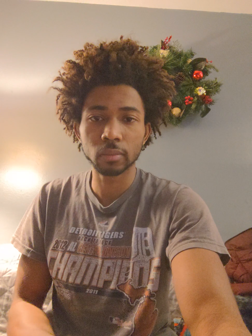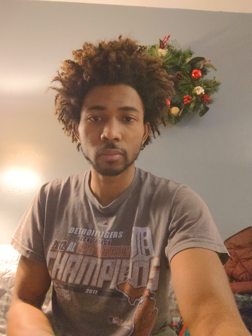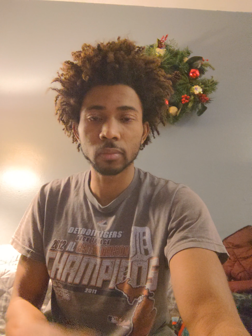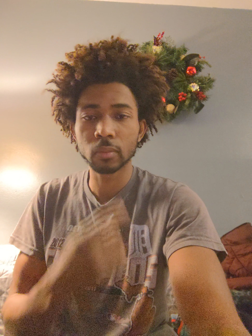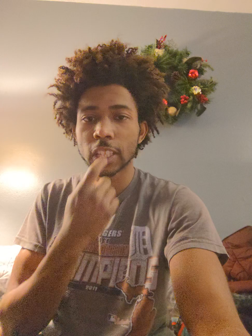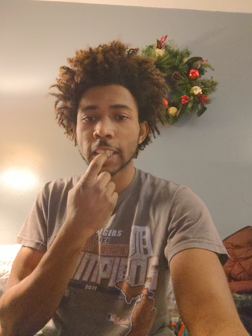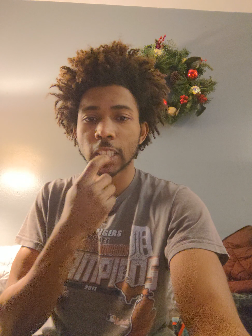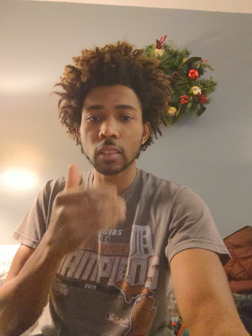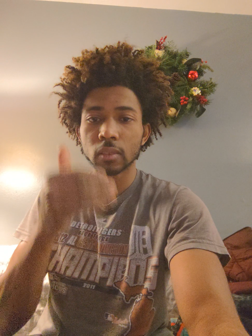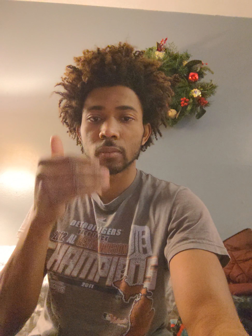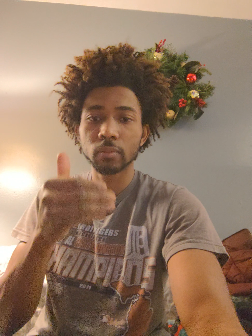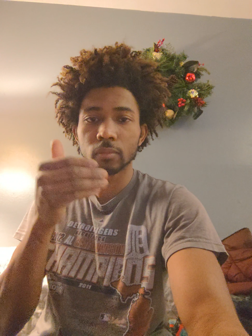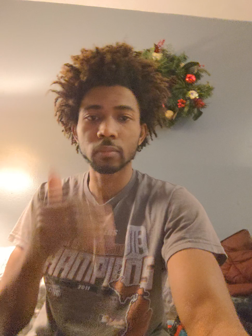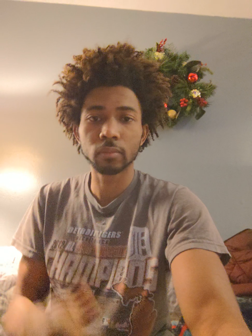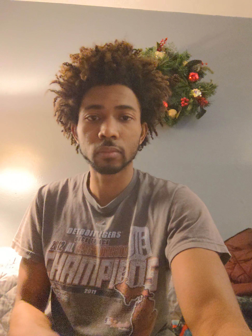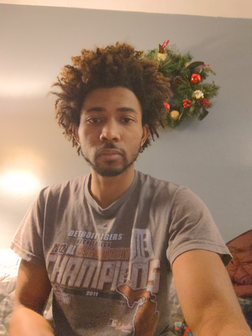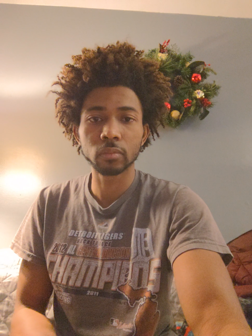window